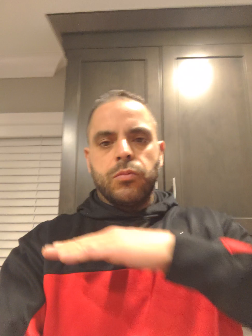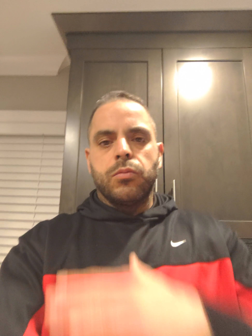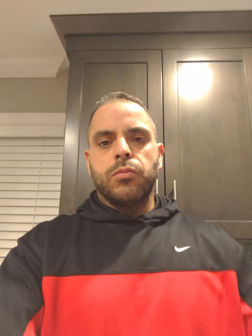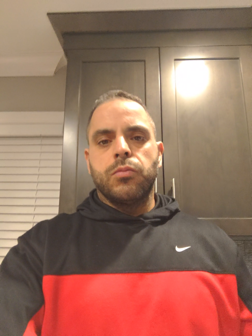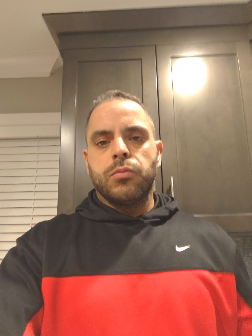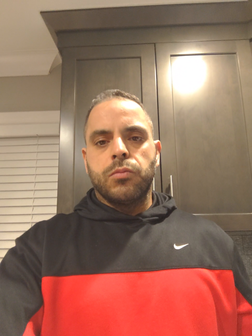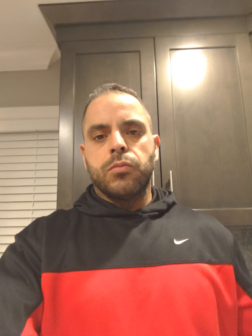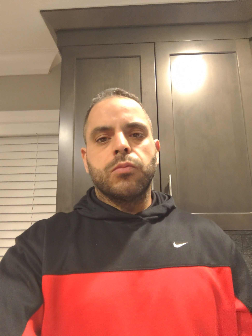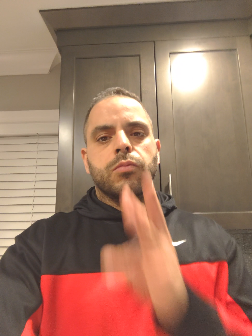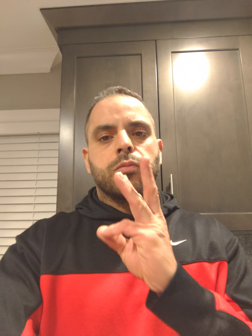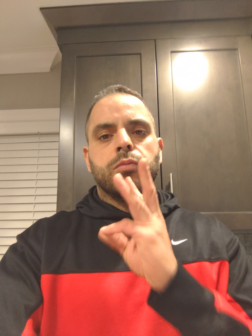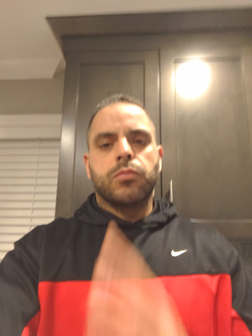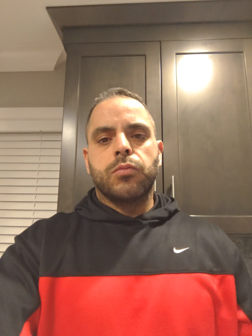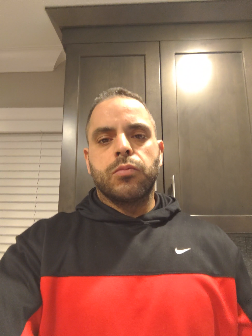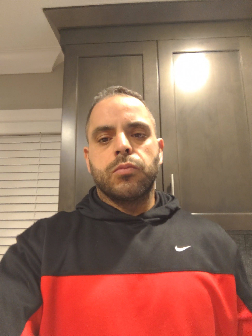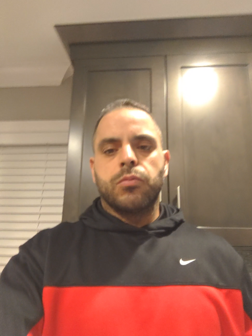water